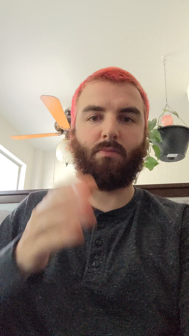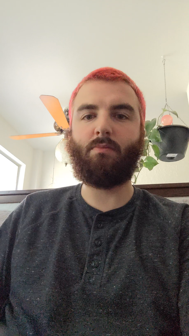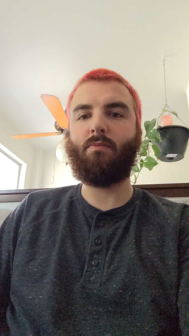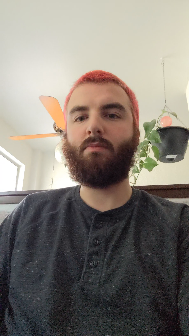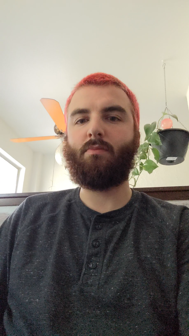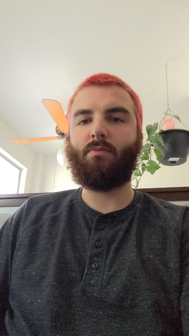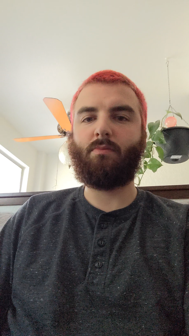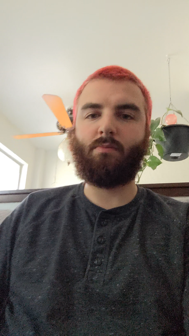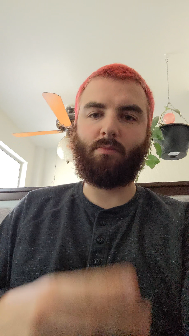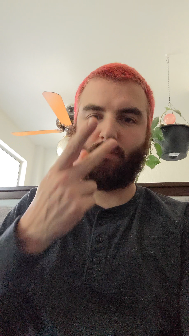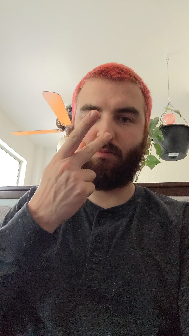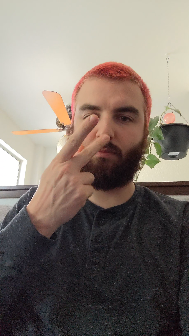penis